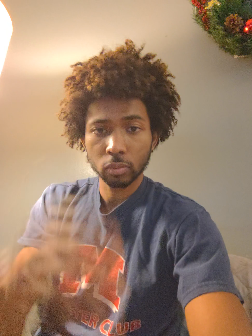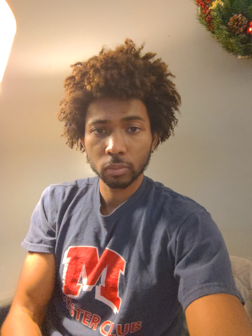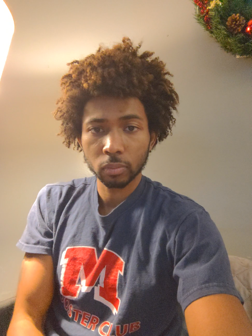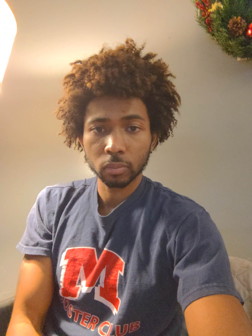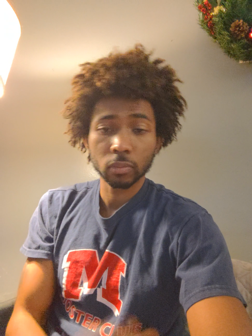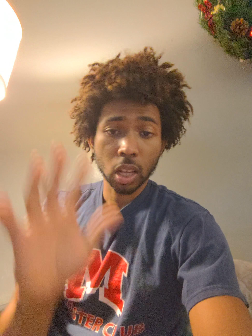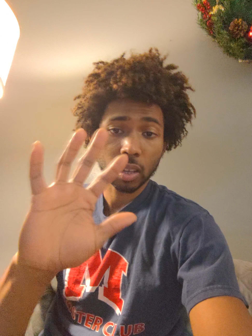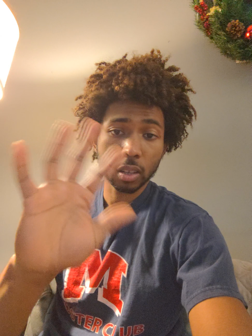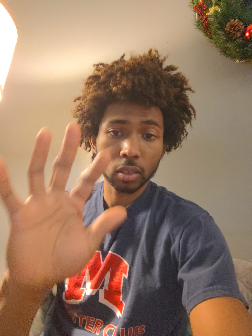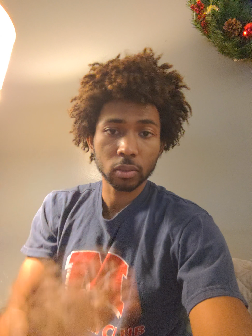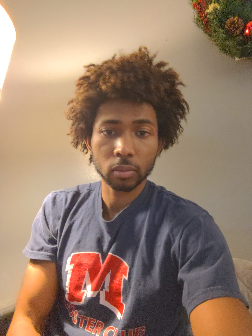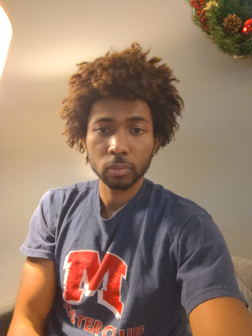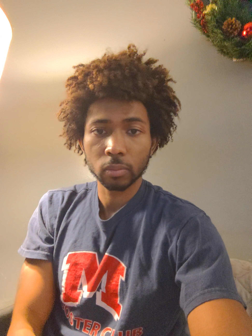hello